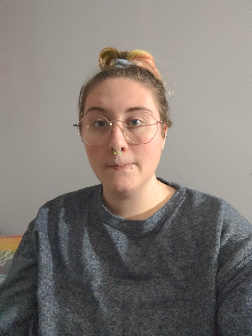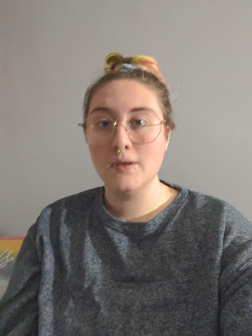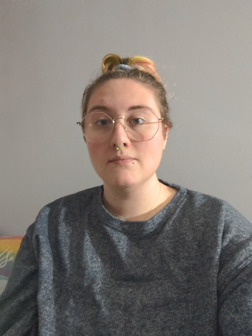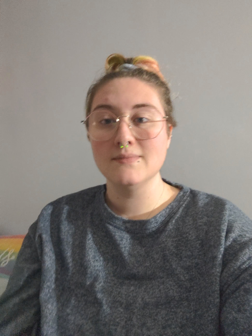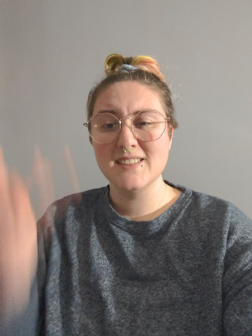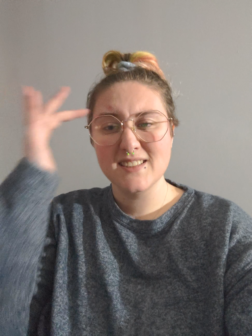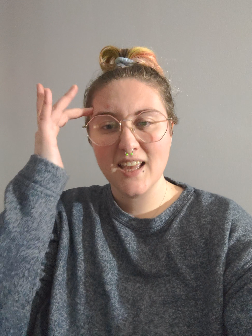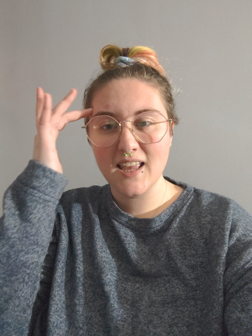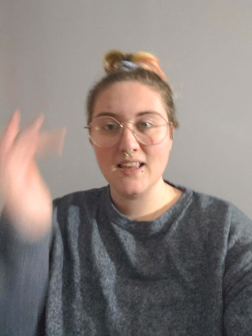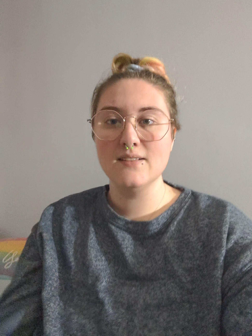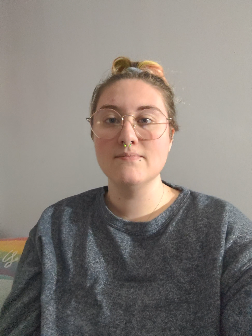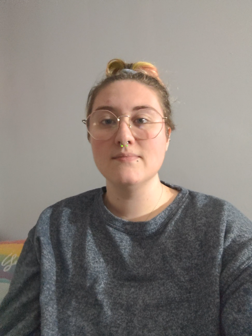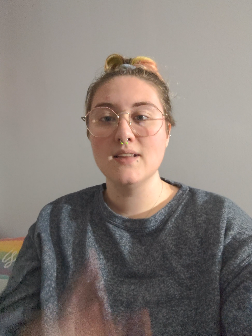sick